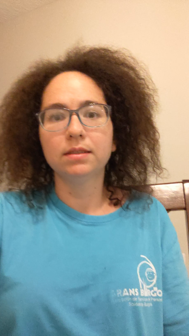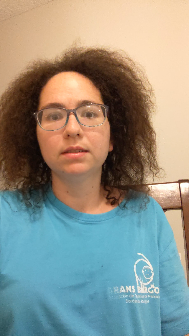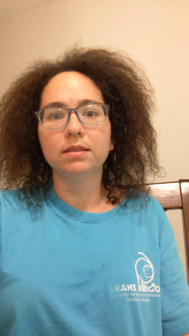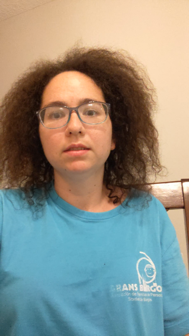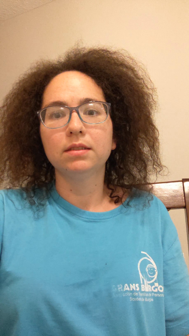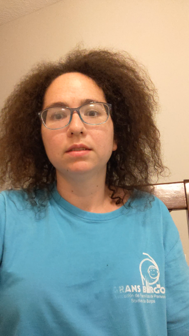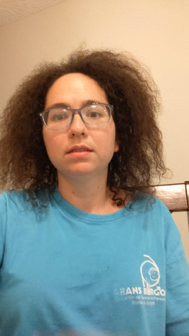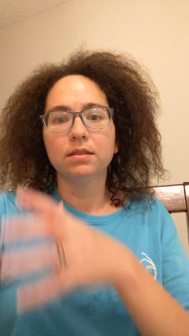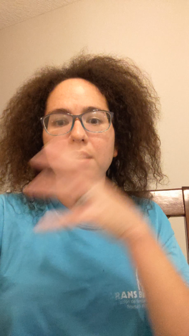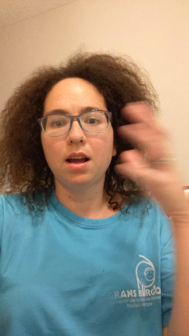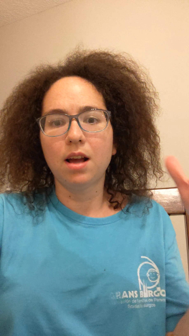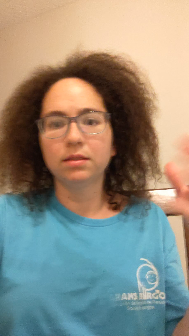much